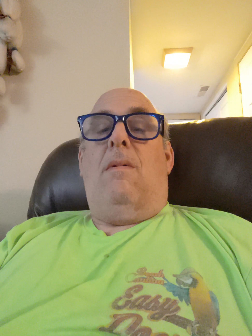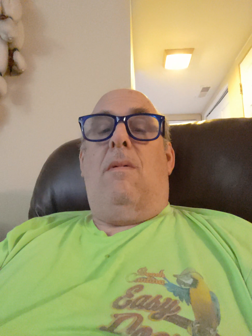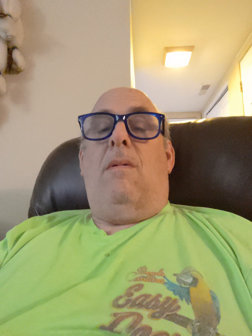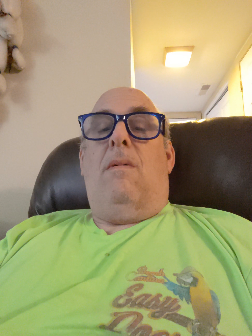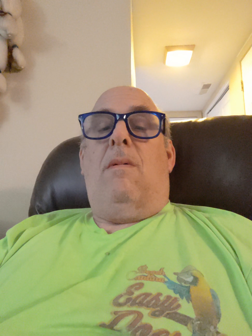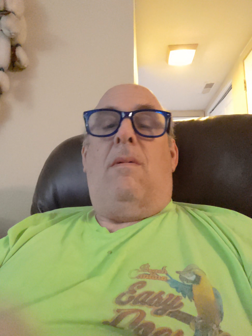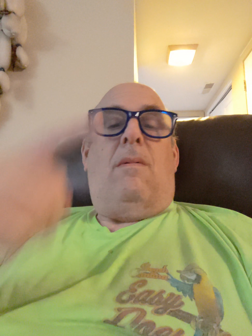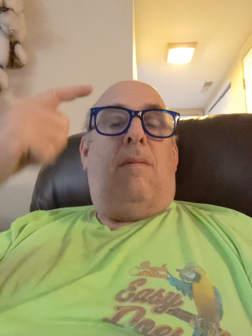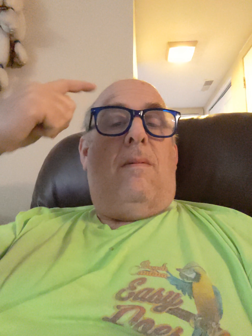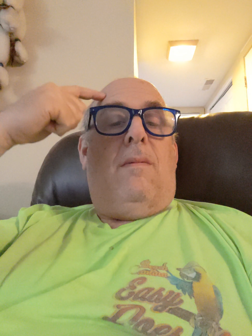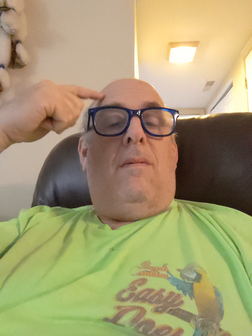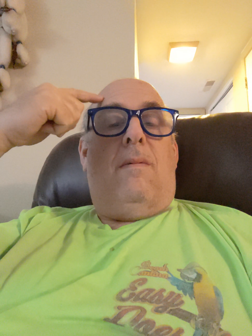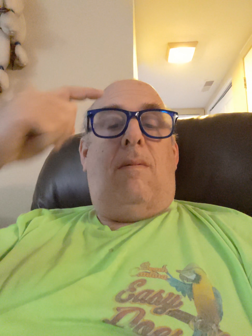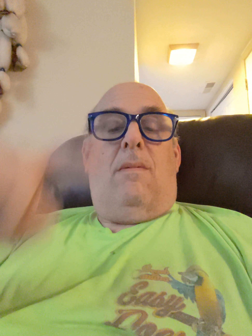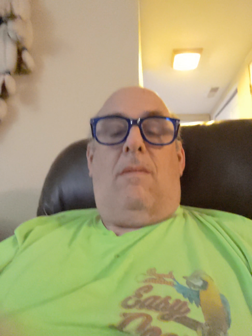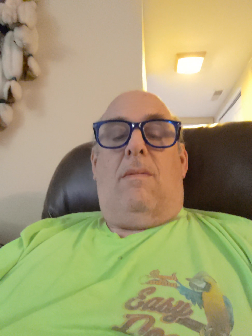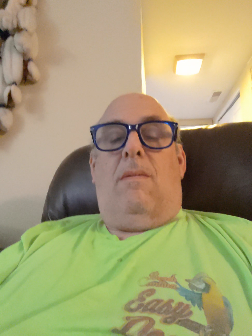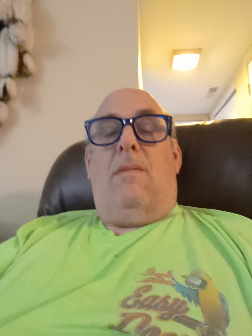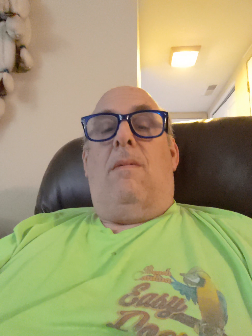penny